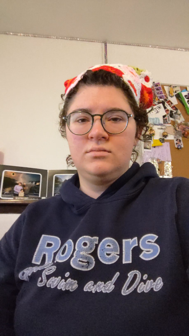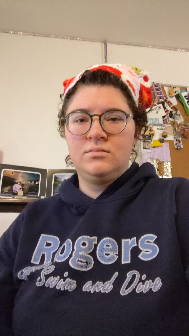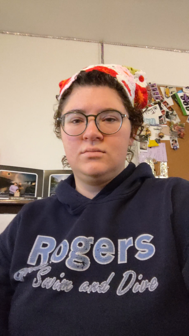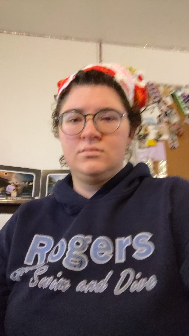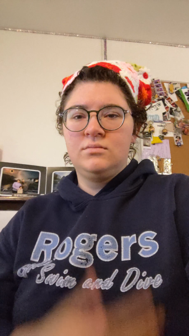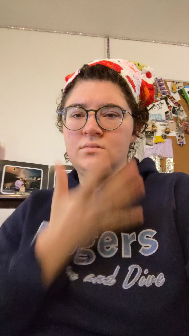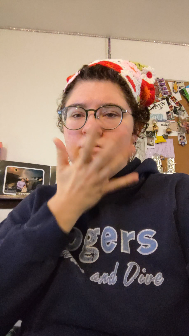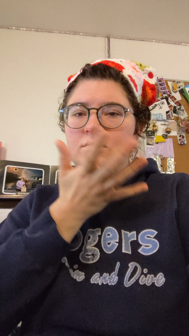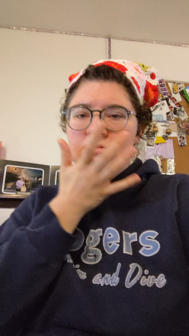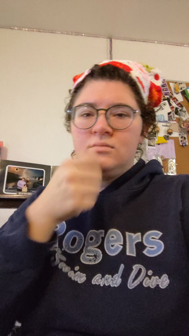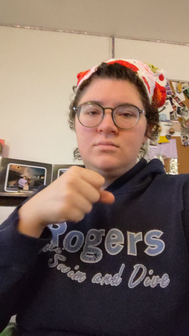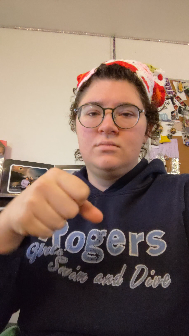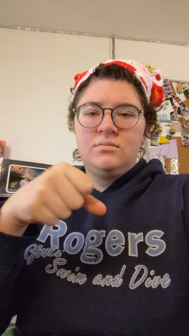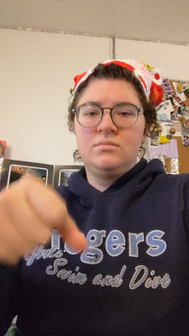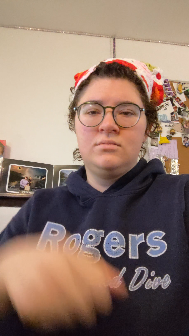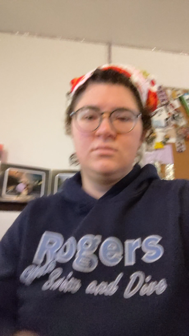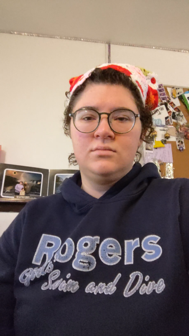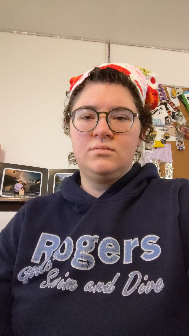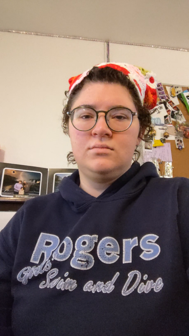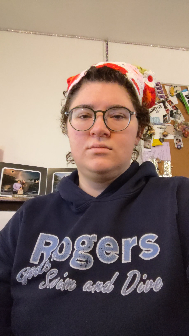lawn mower